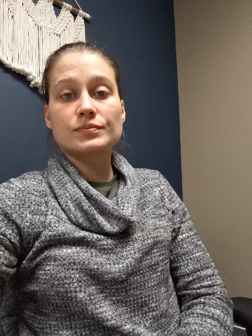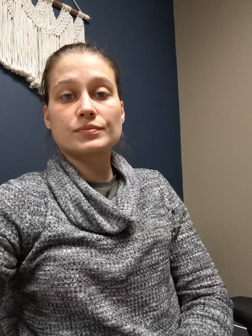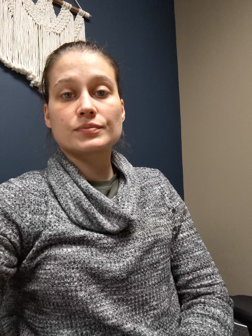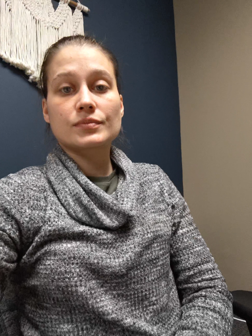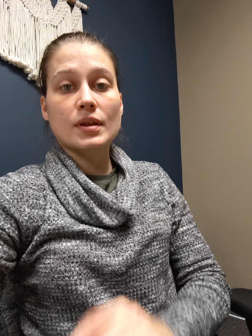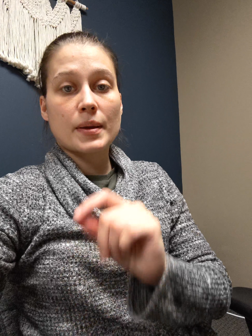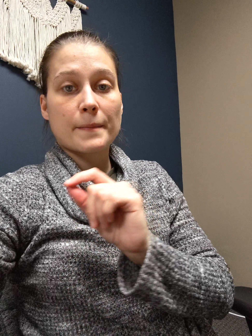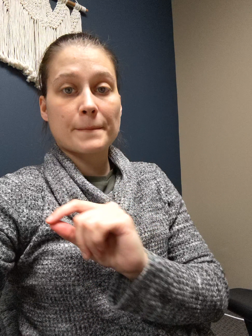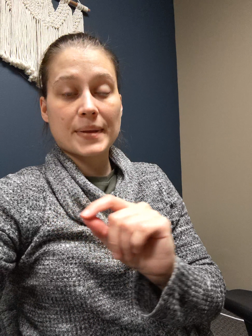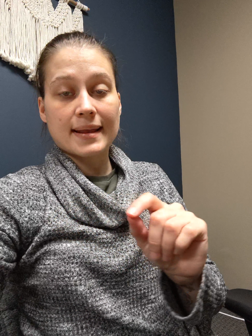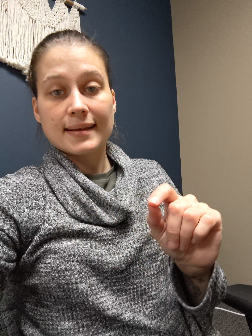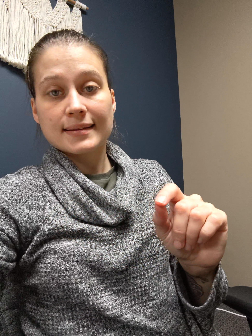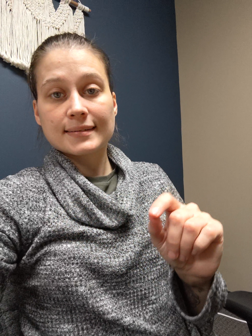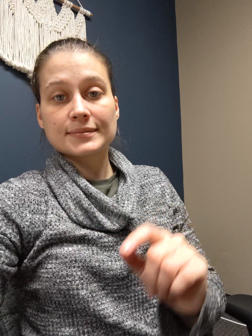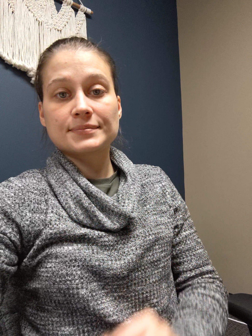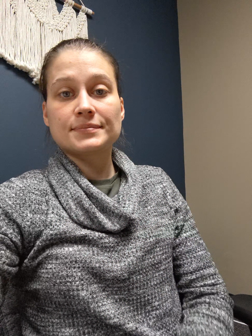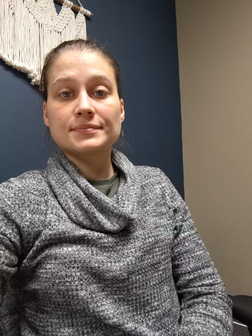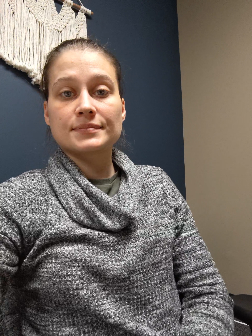pen